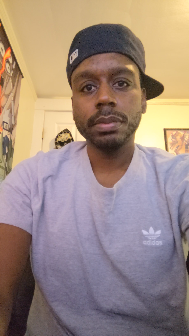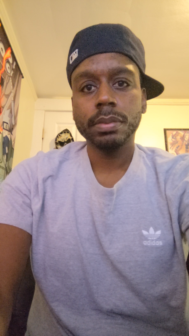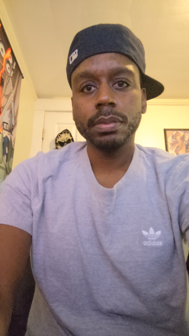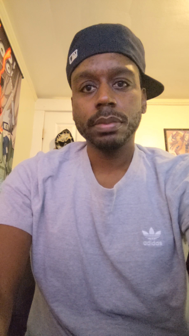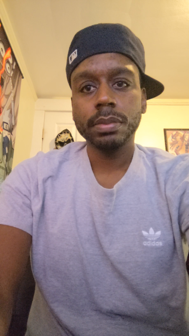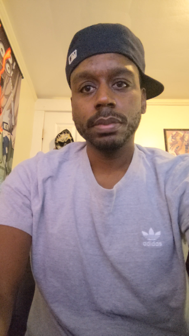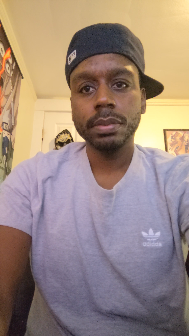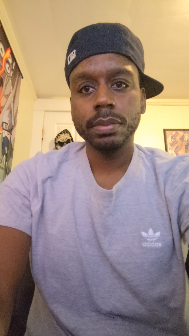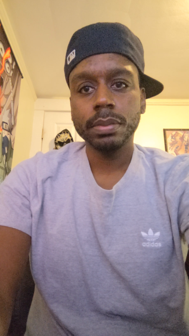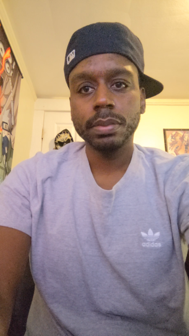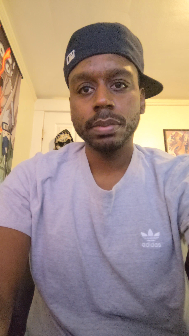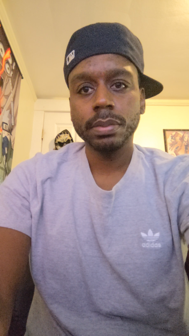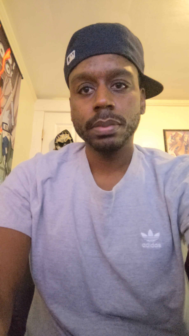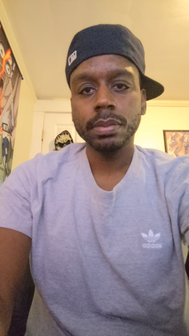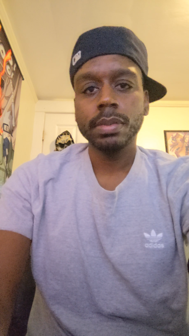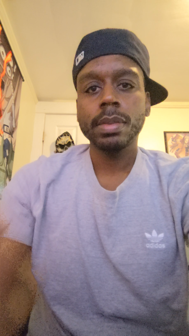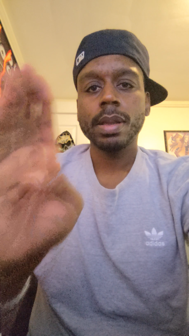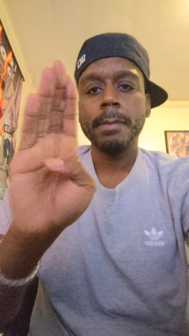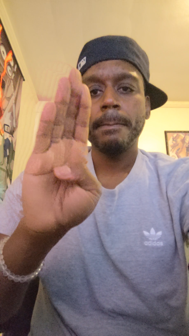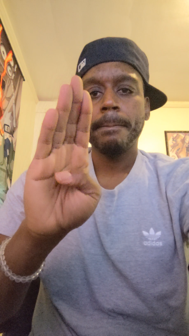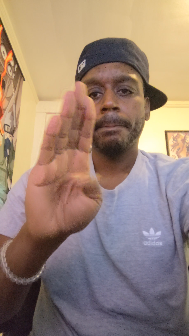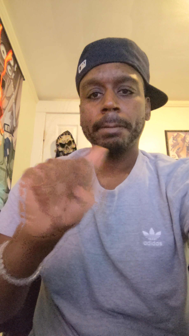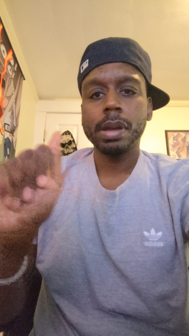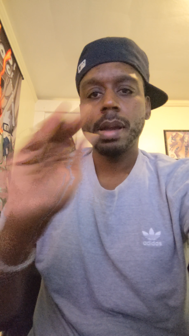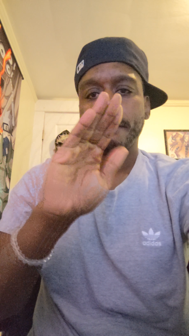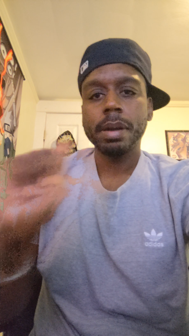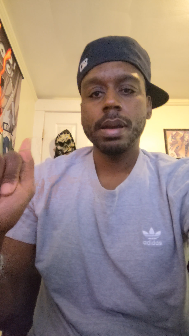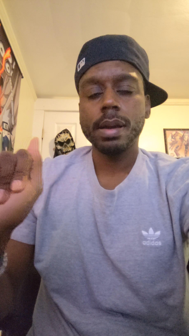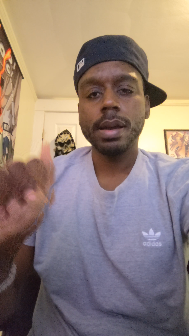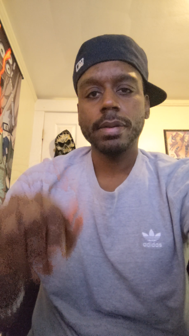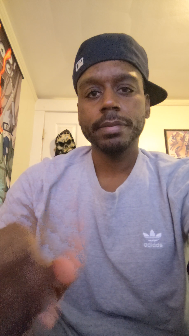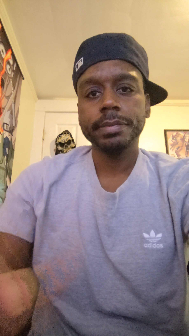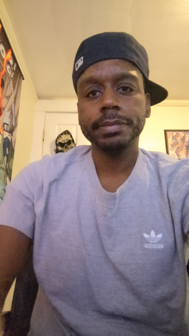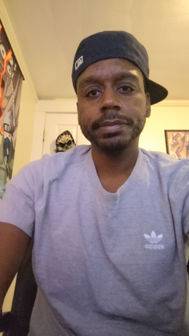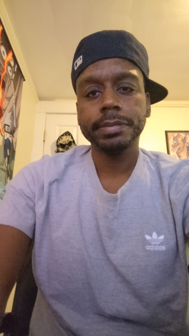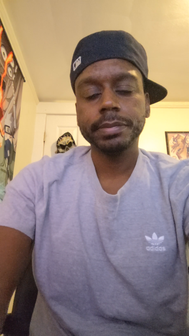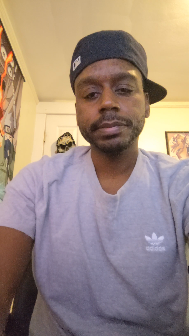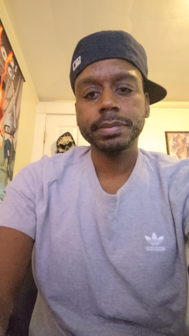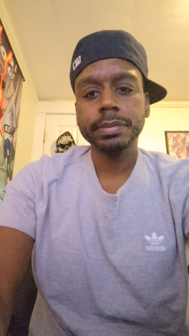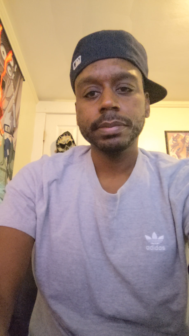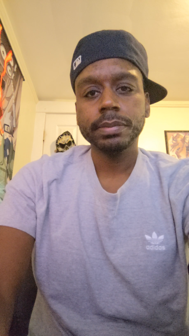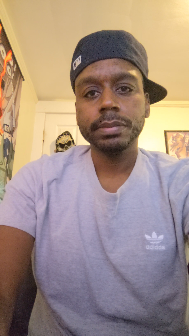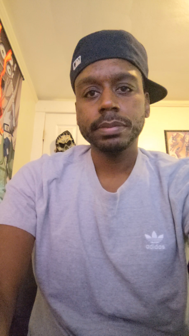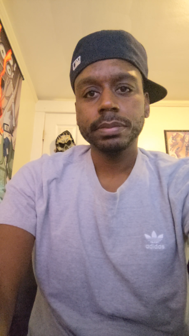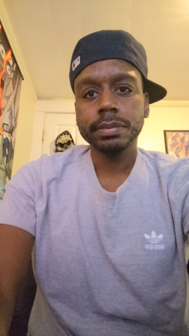baa baa